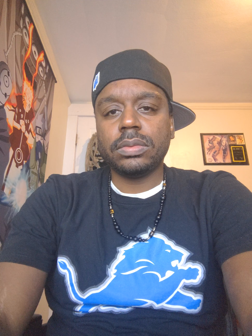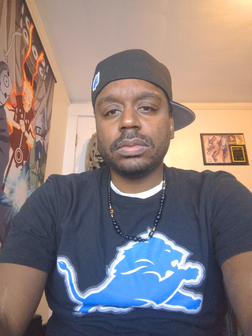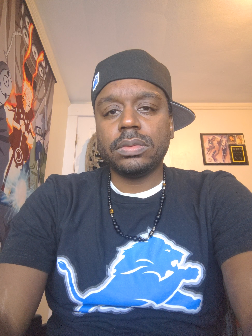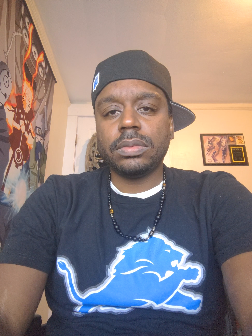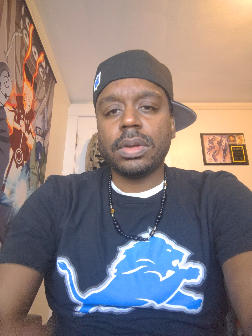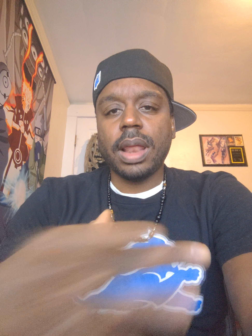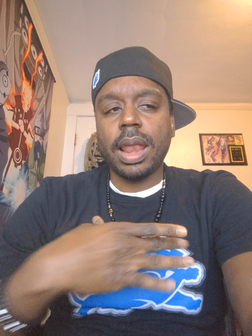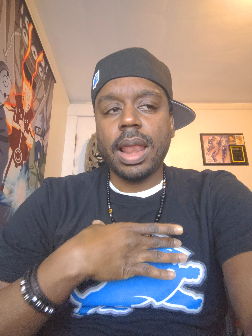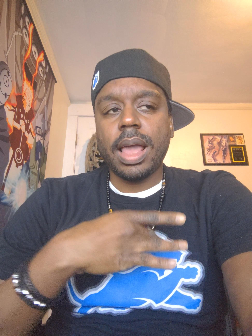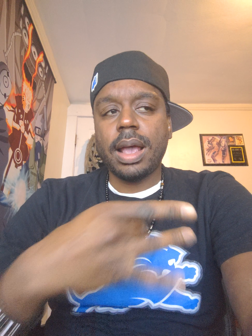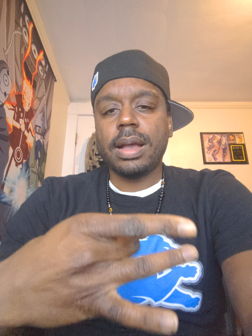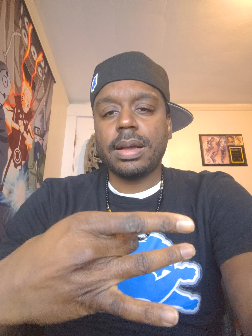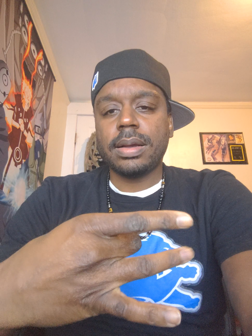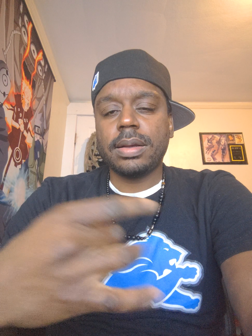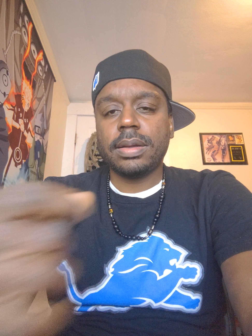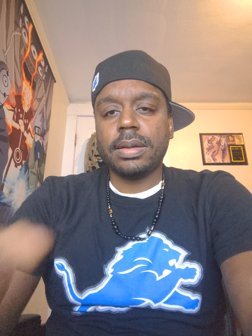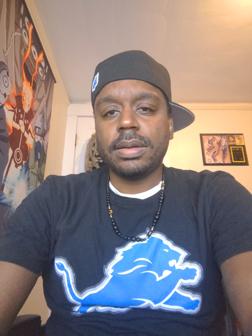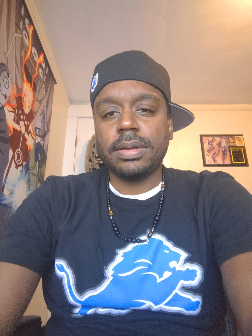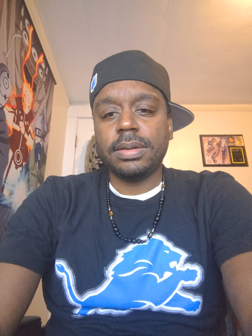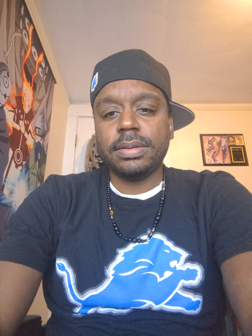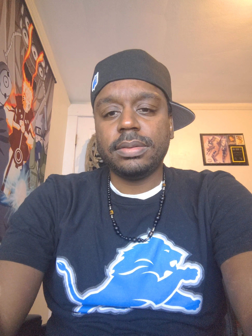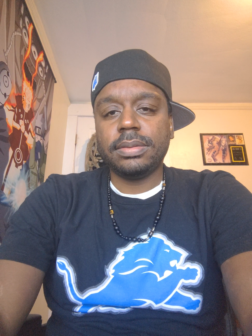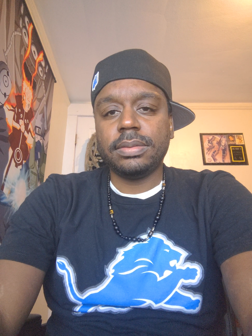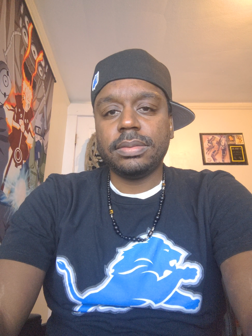like